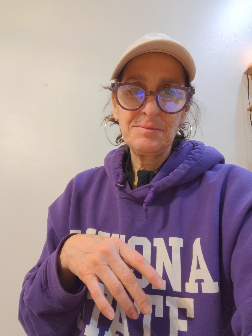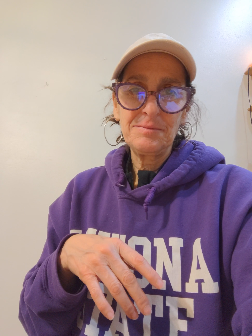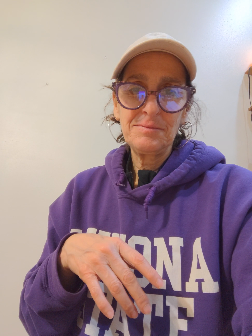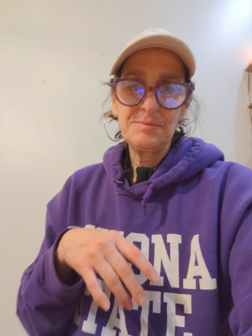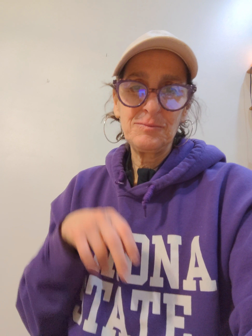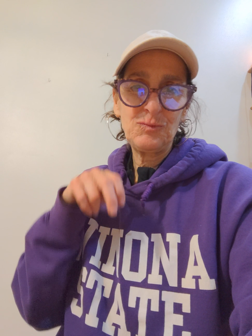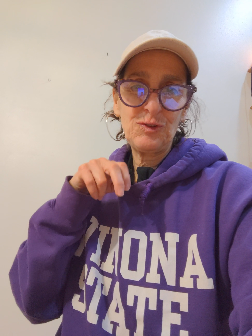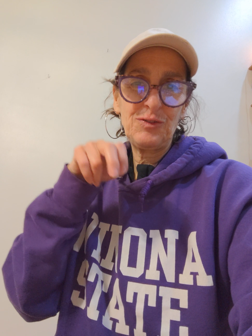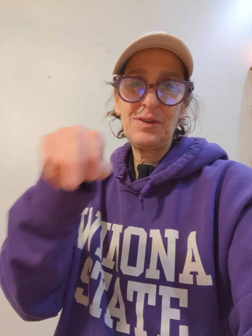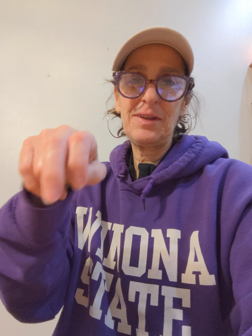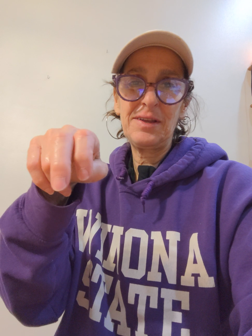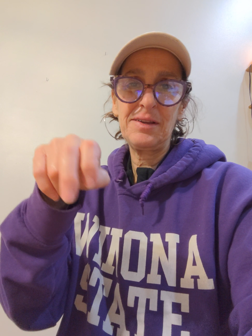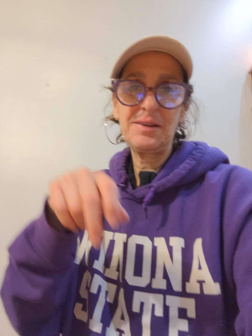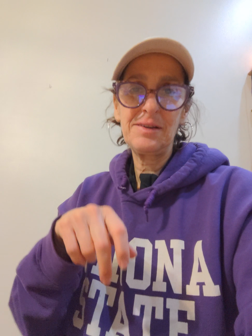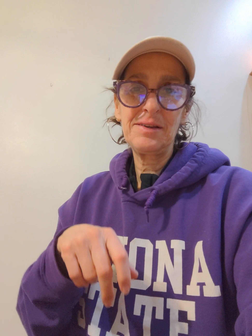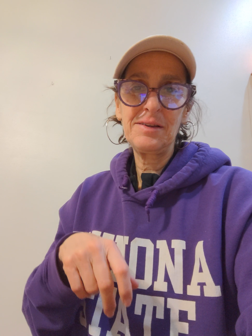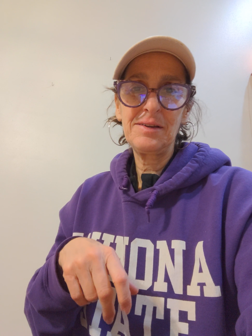ride